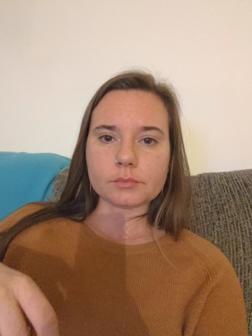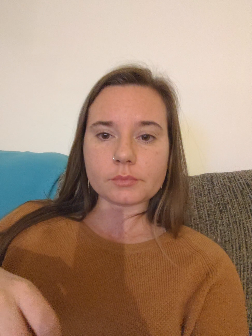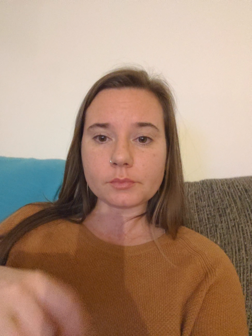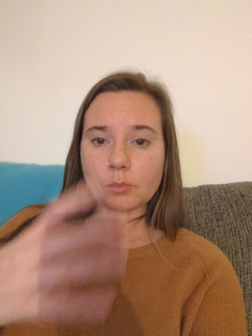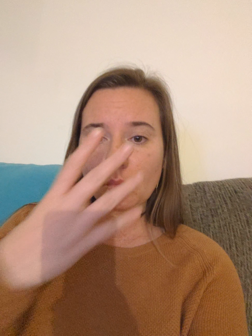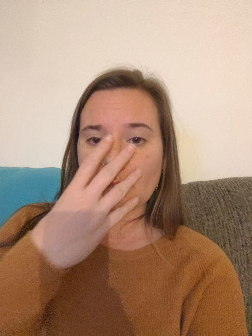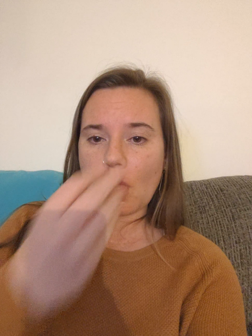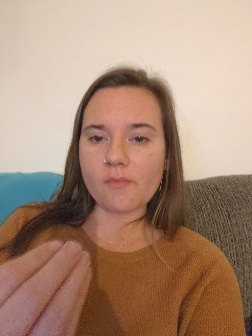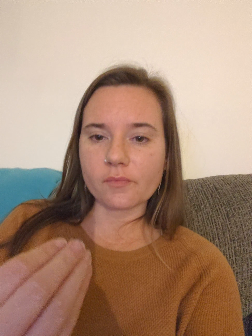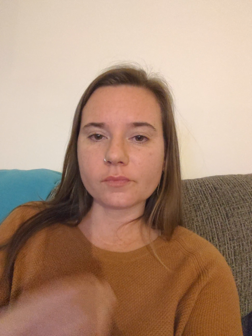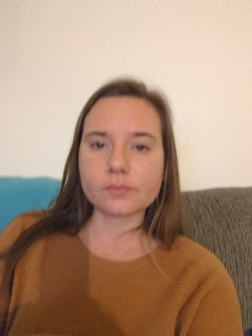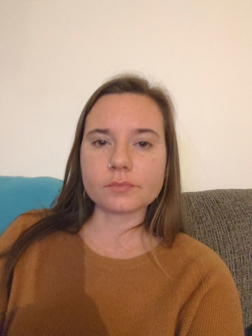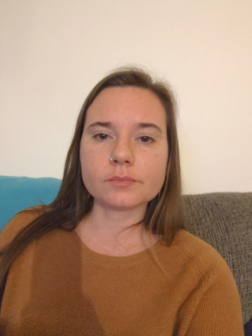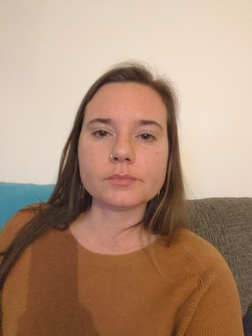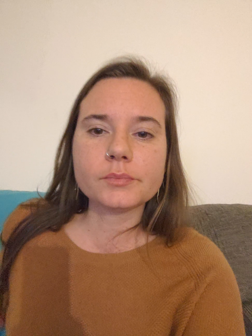wolf